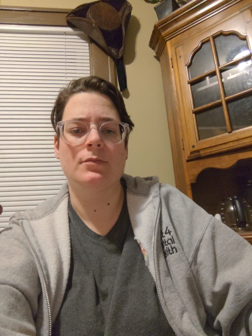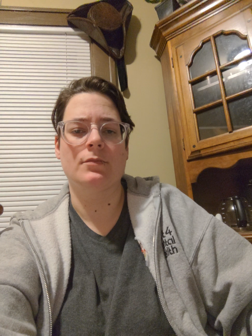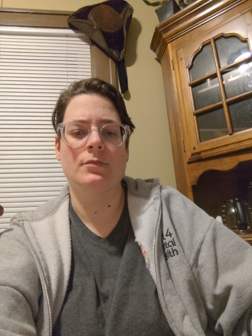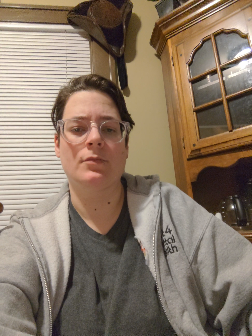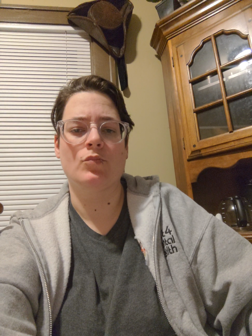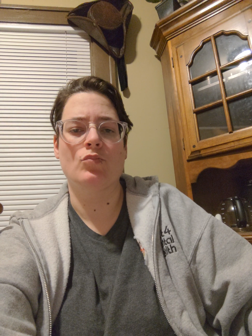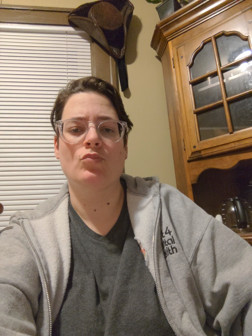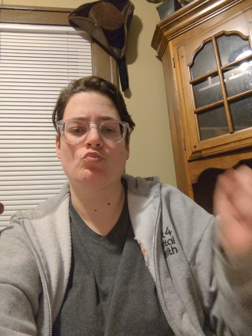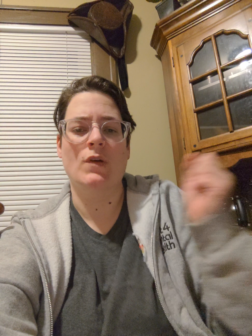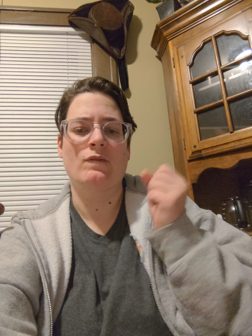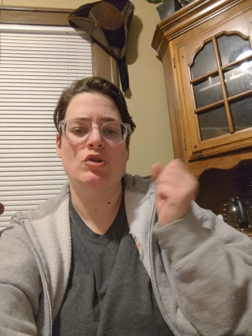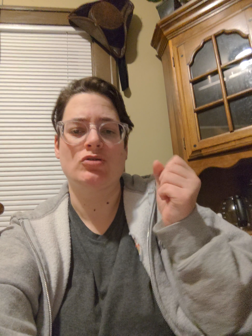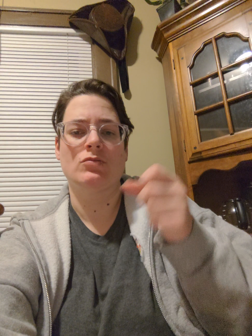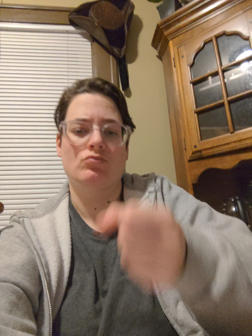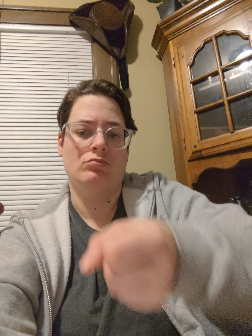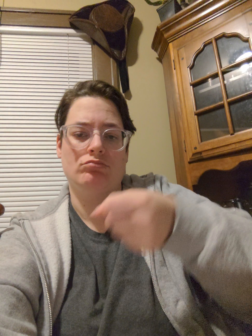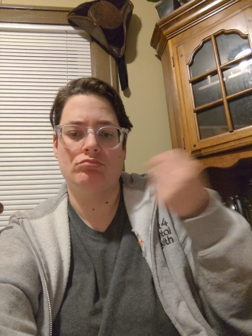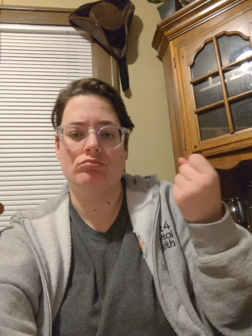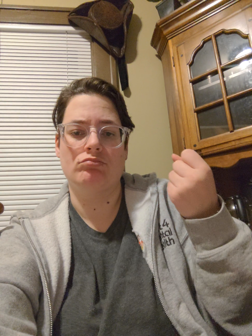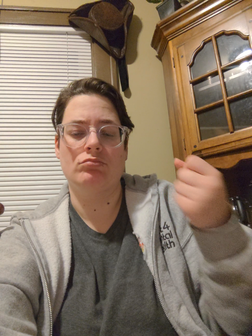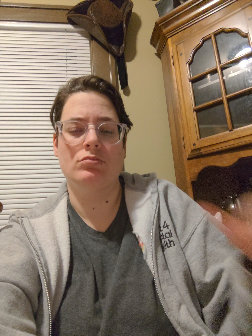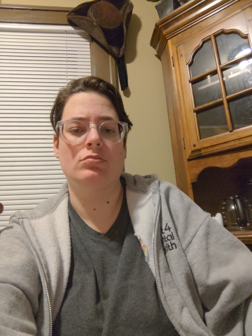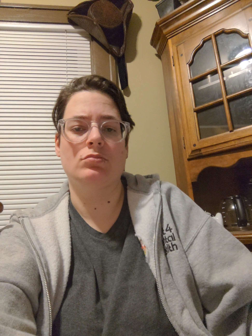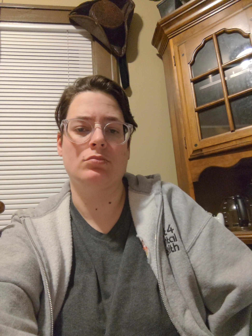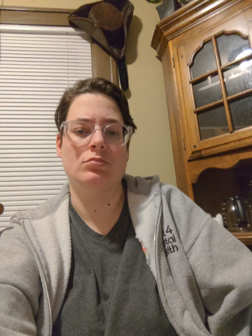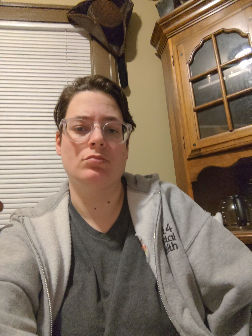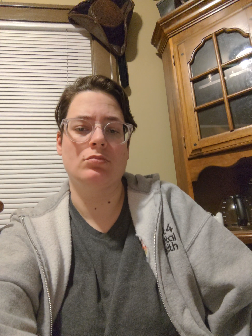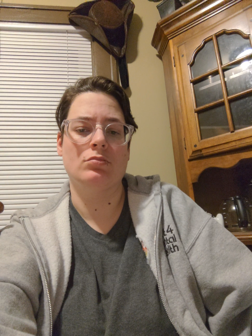refrigerator